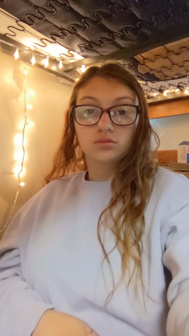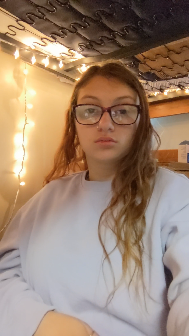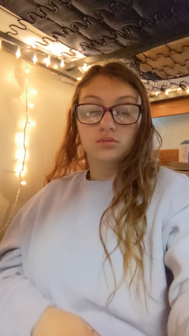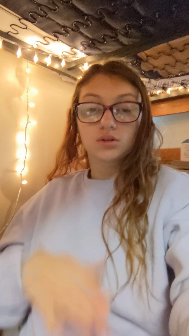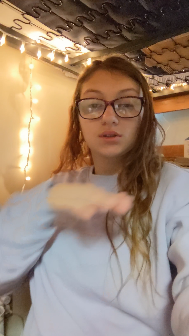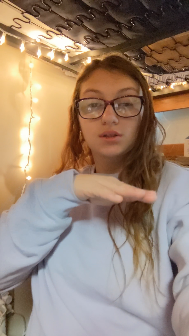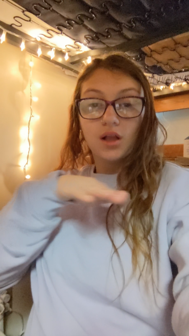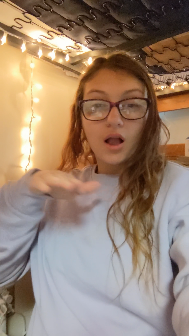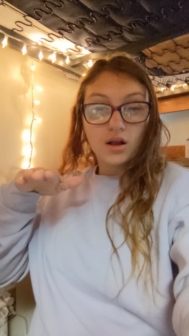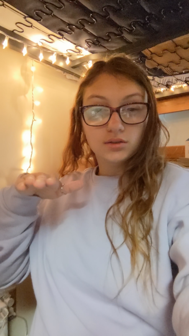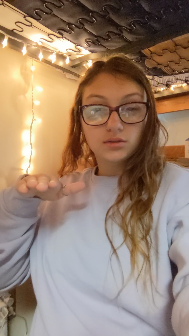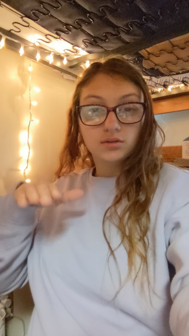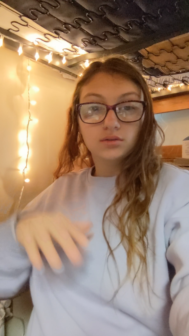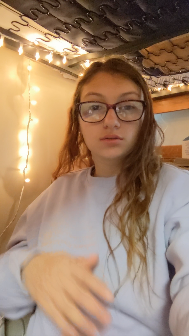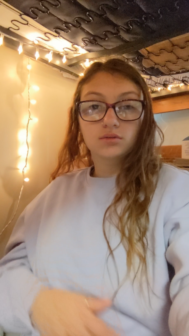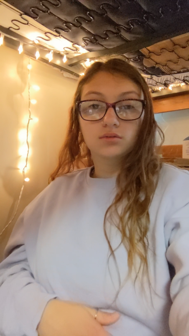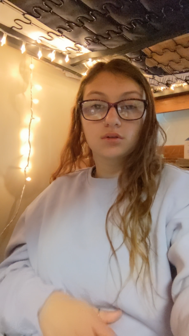nice